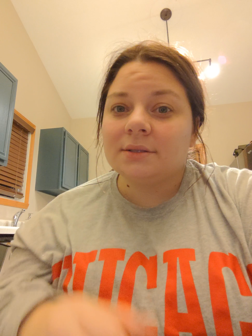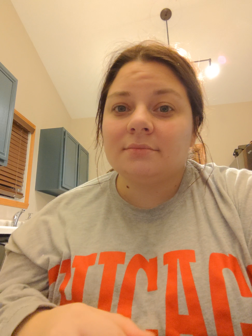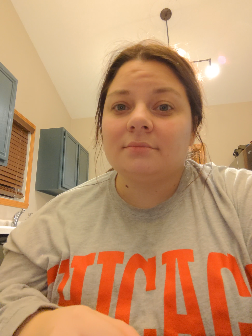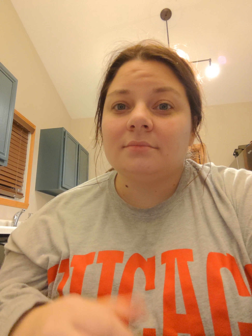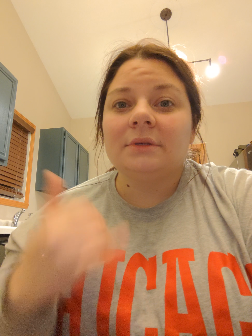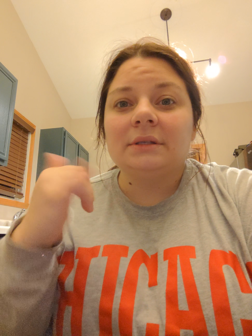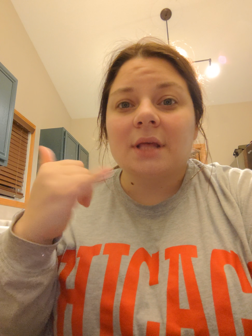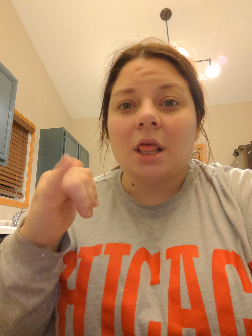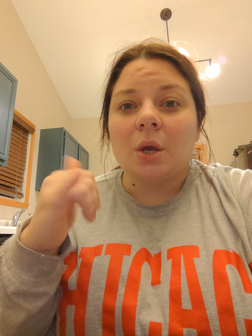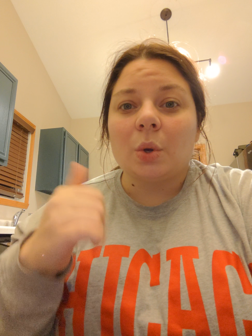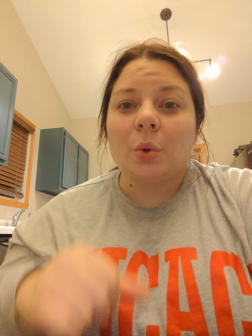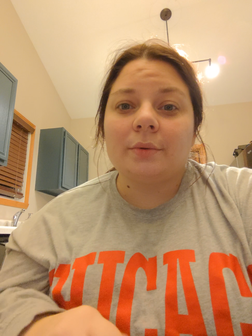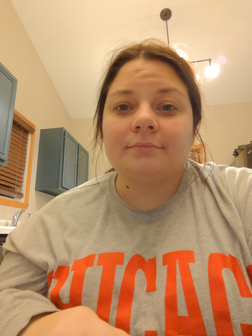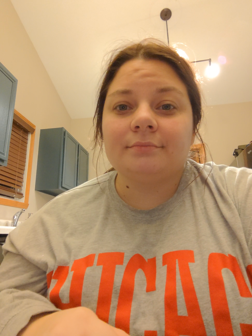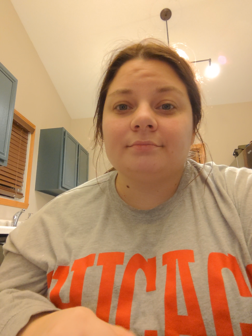yellow